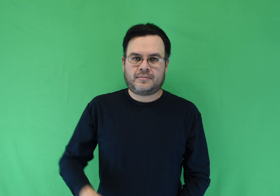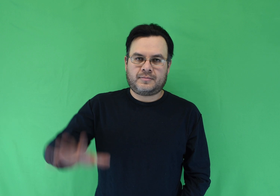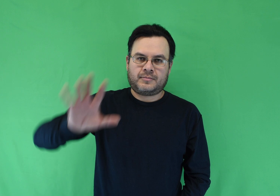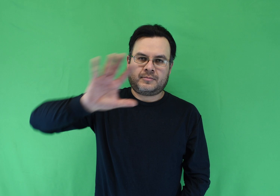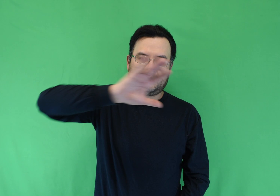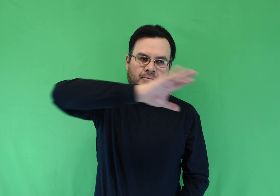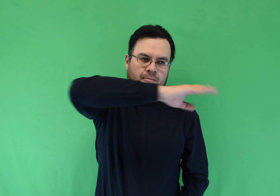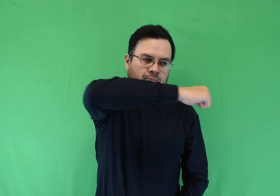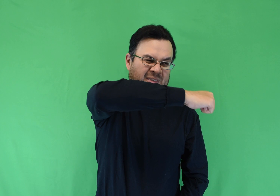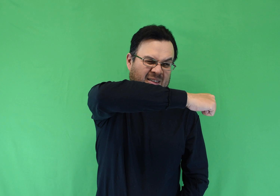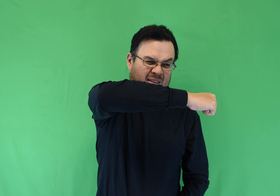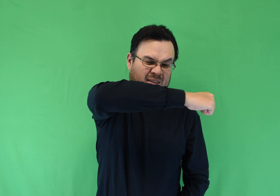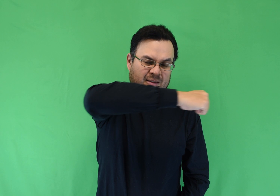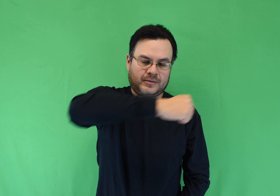caliente